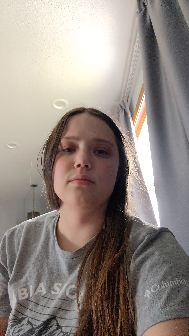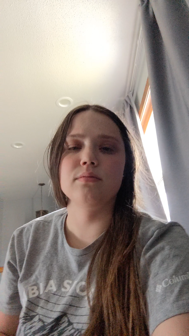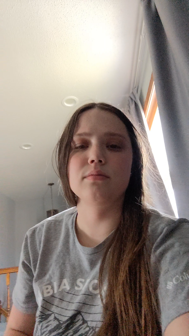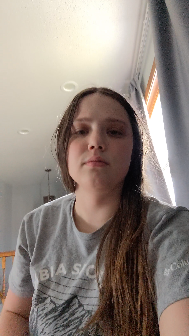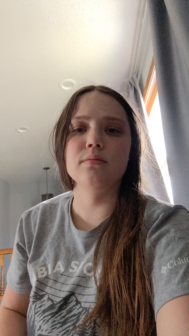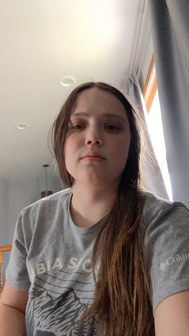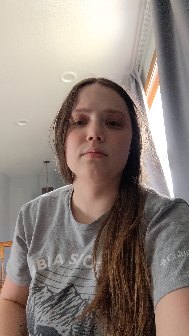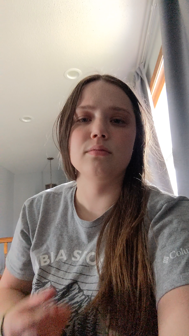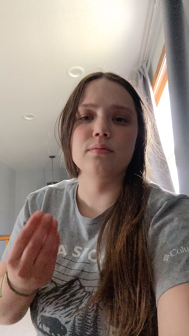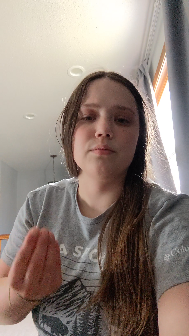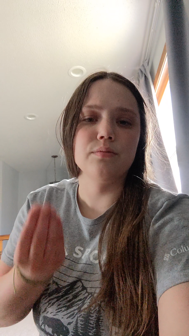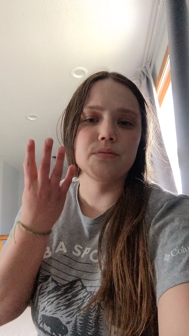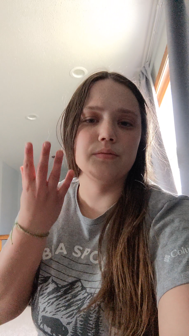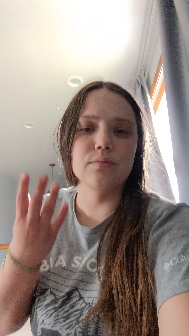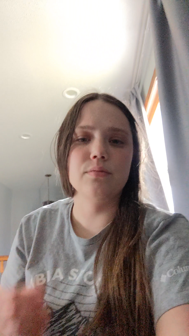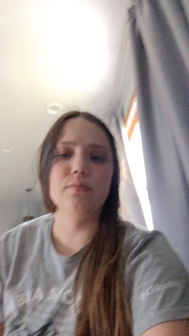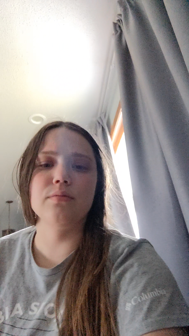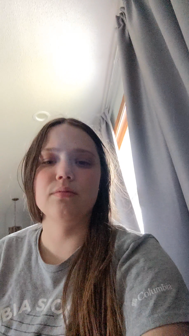plants